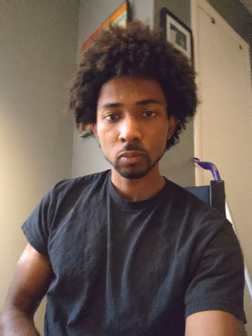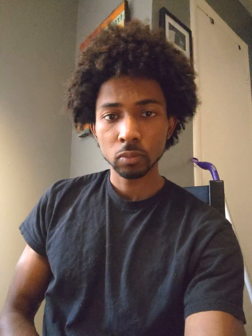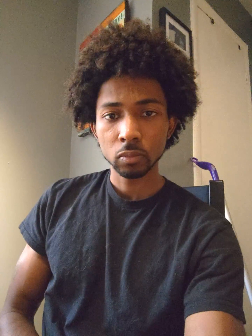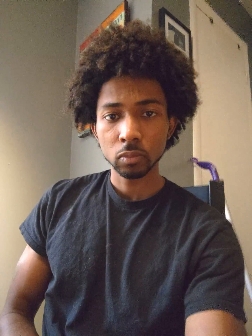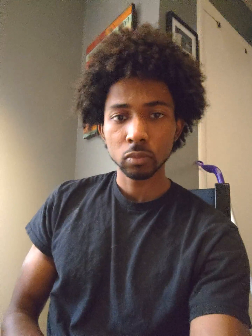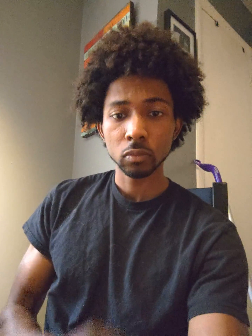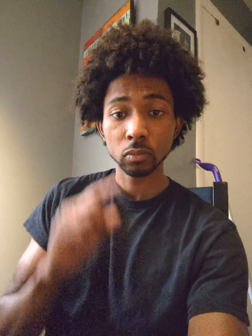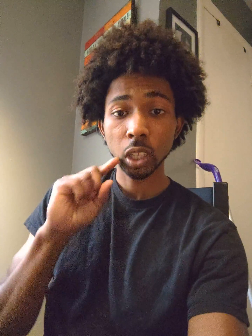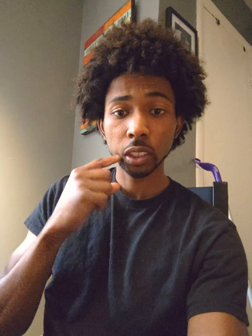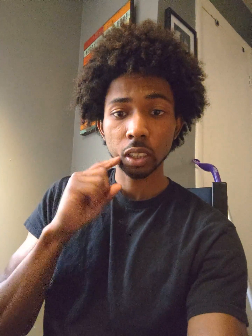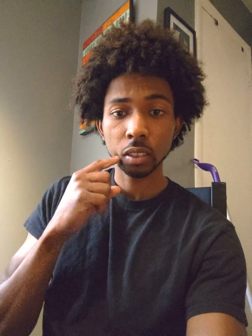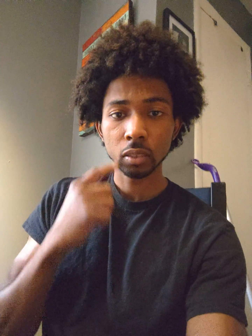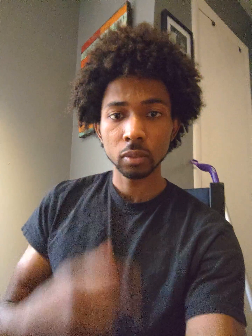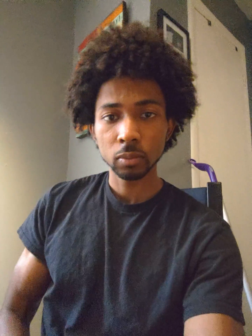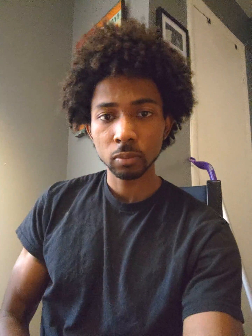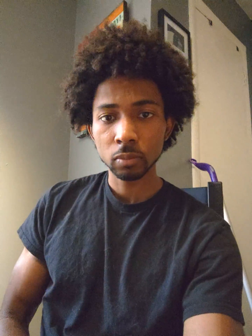candy